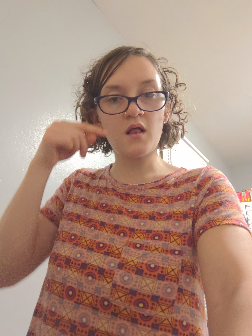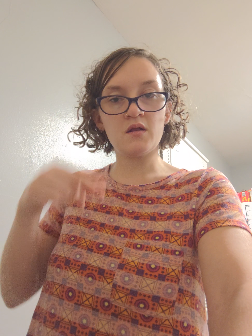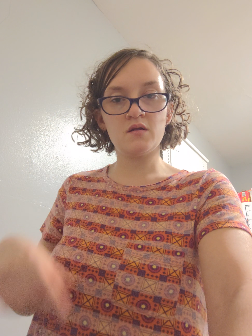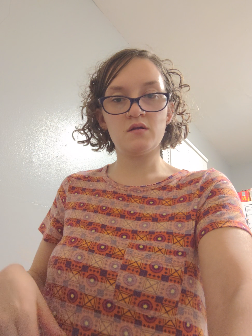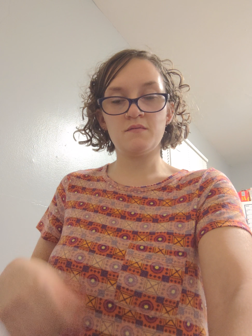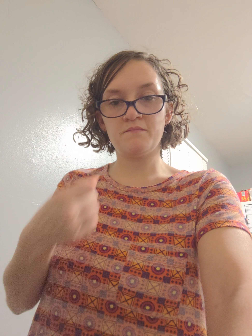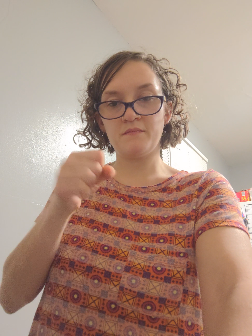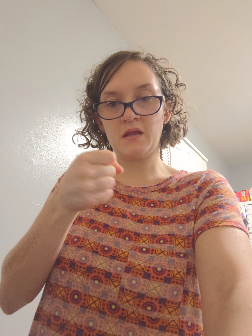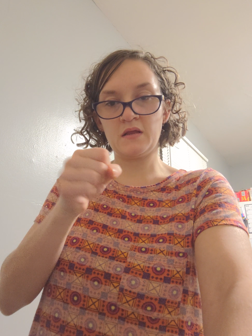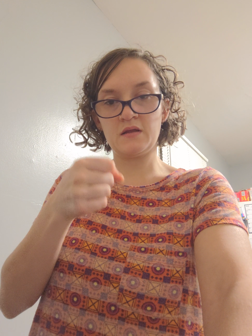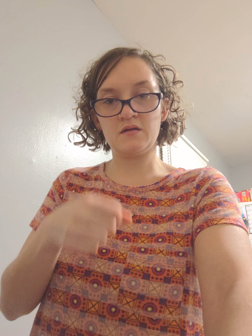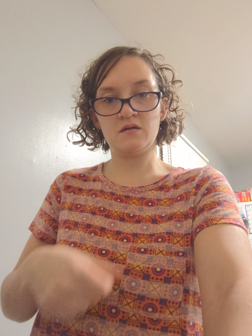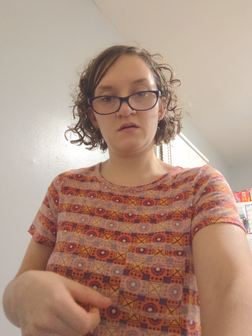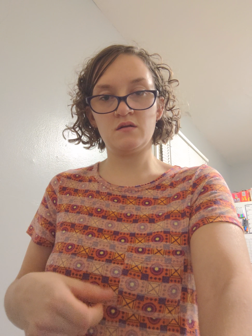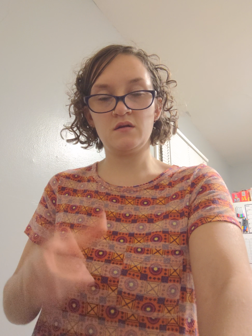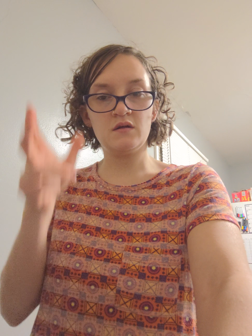make